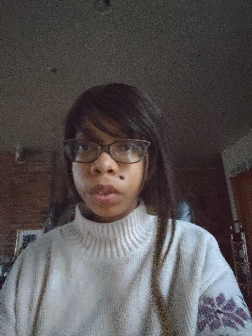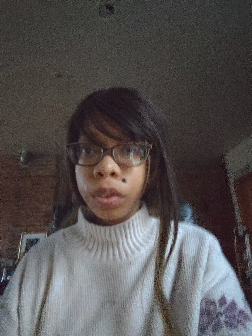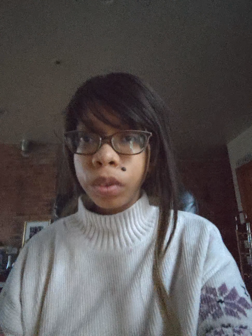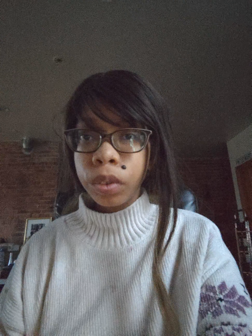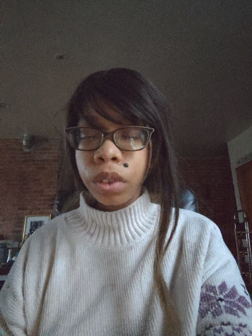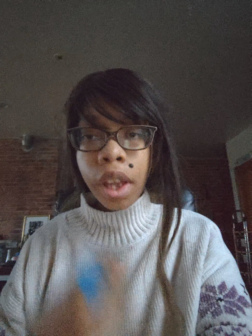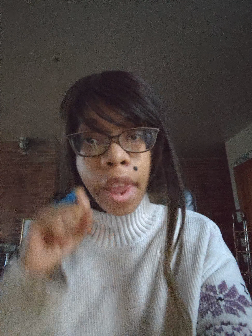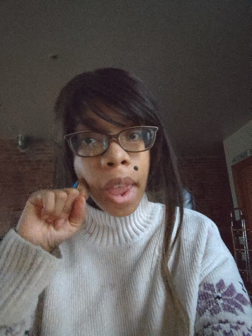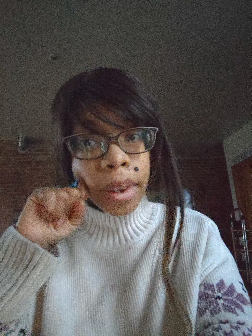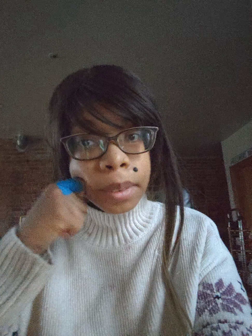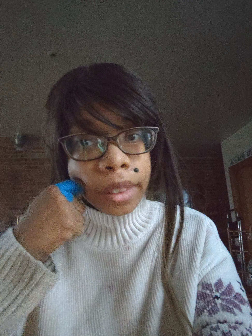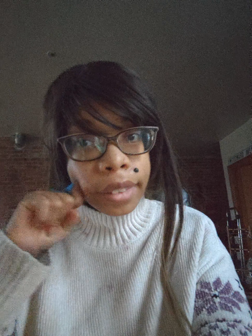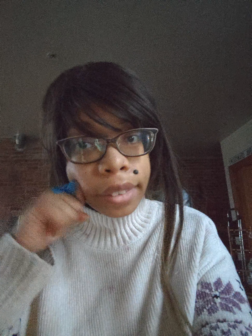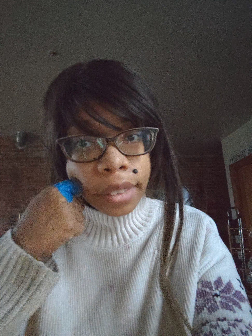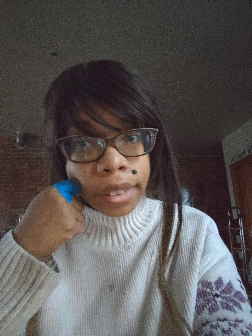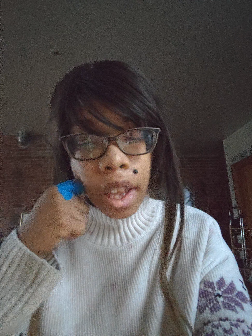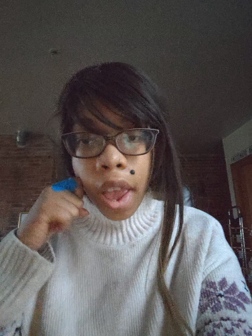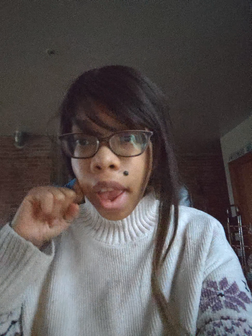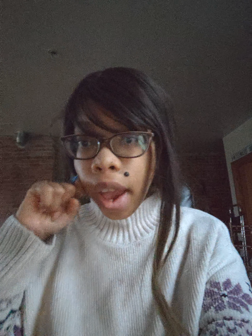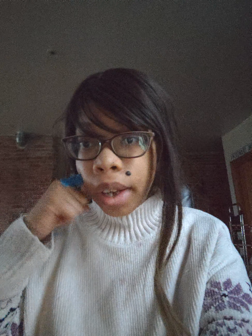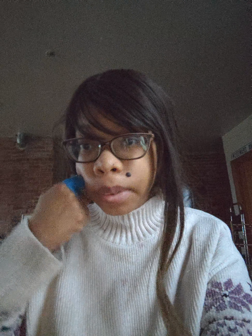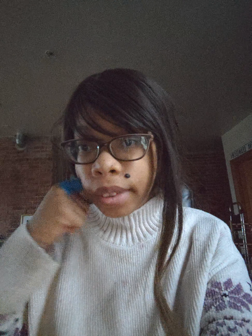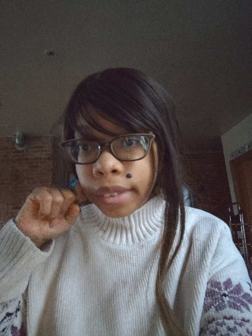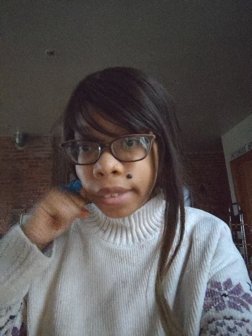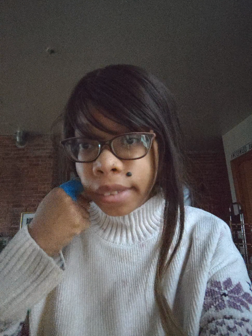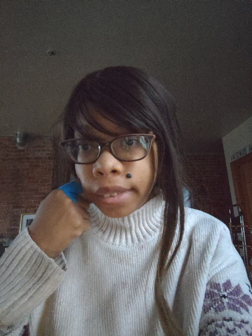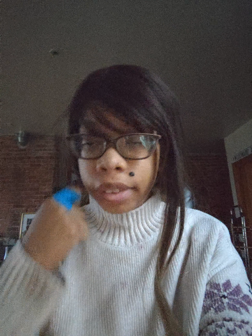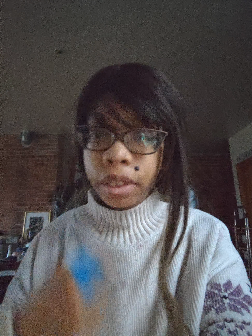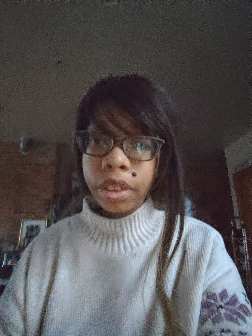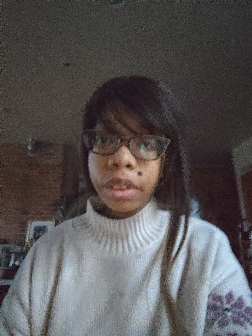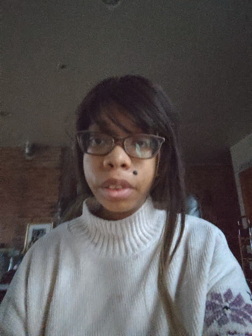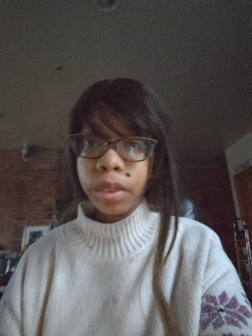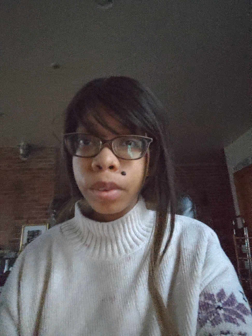apple